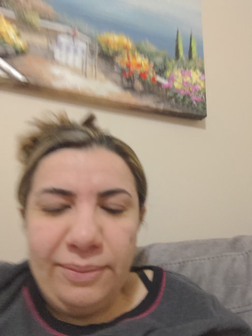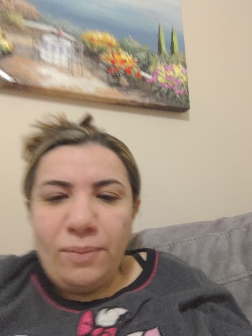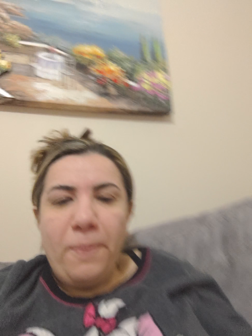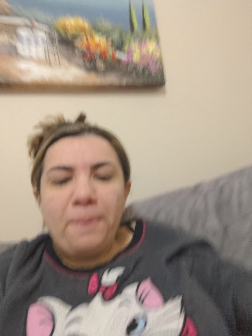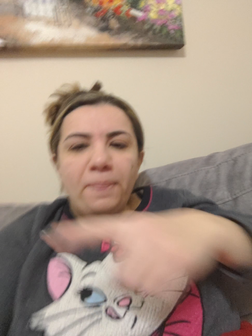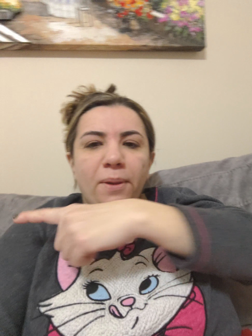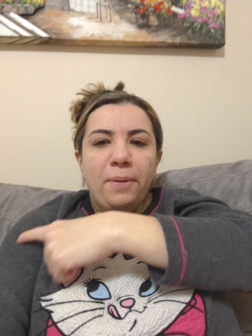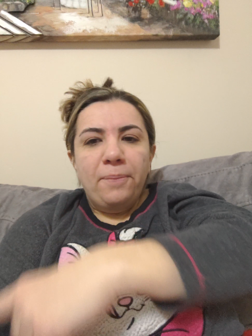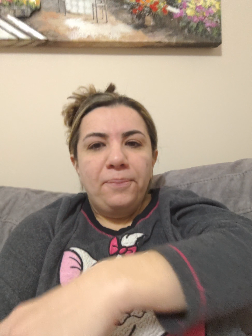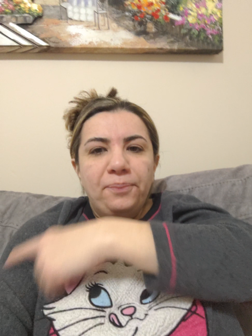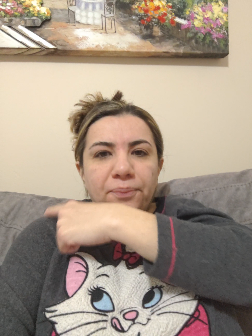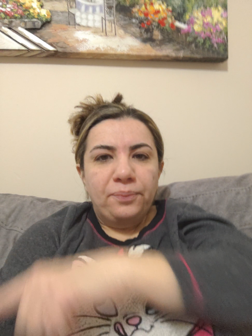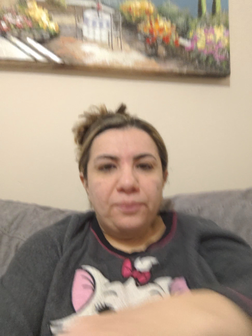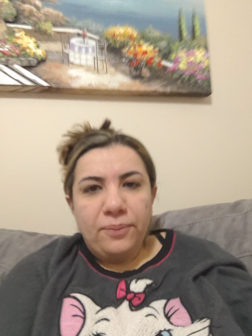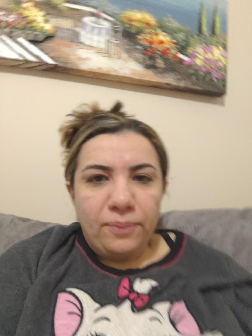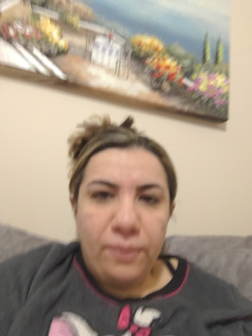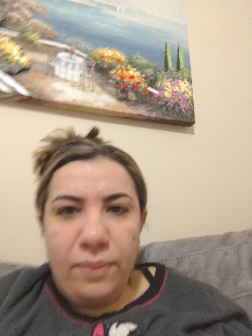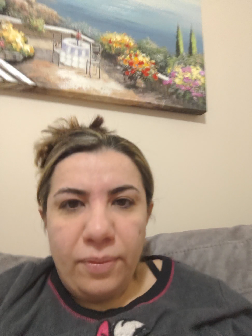arm